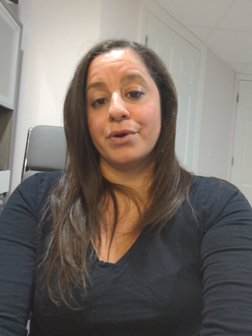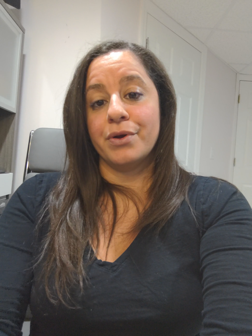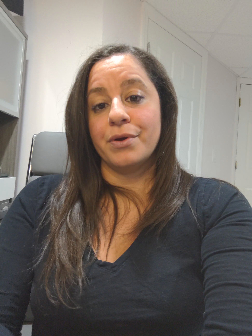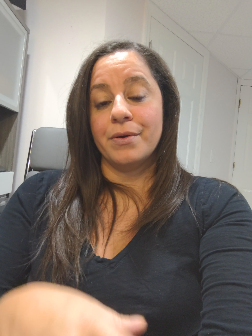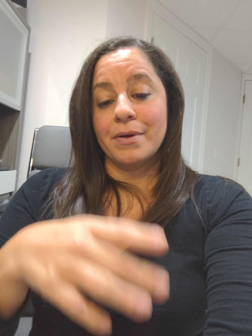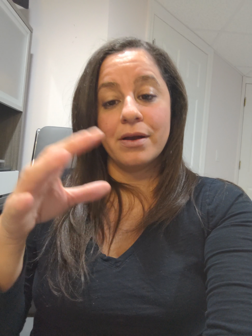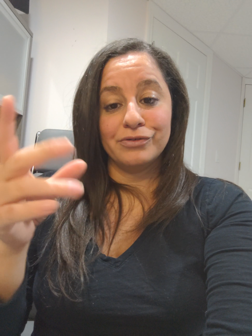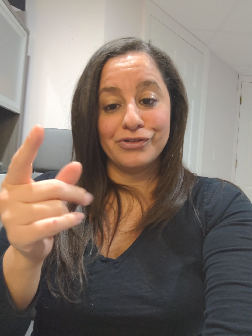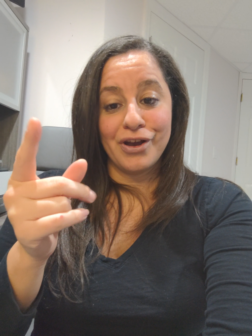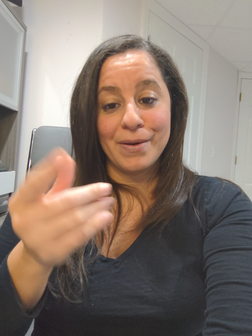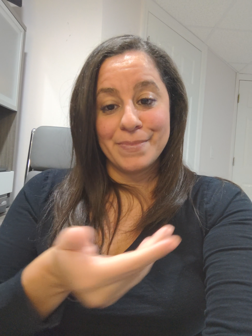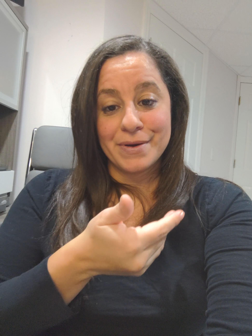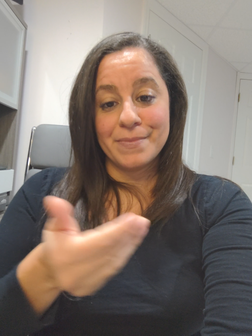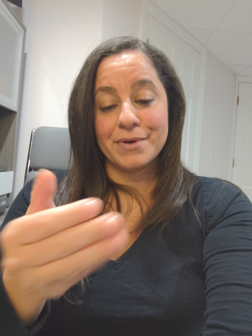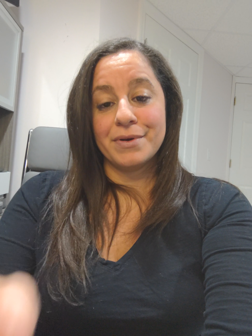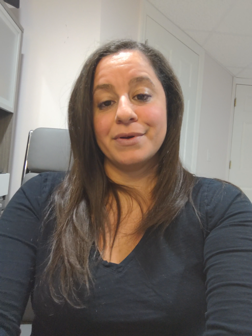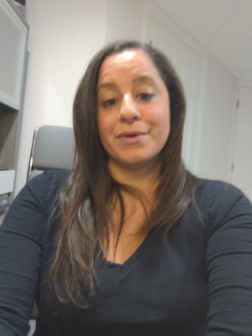puppy